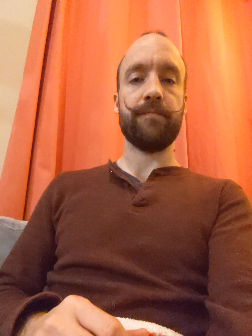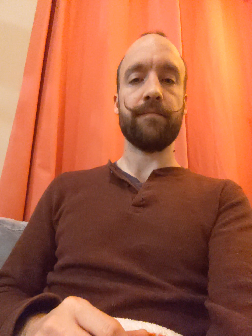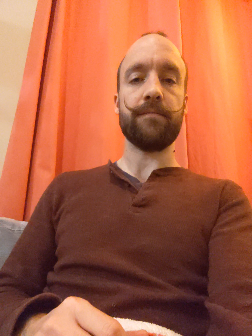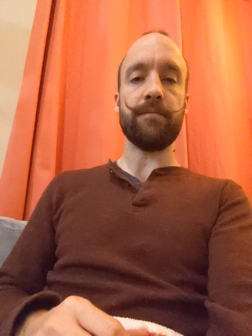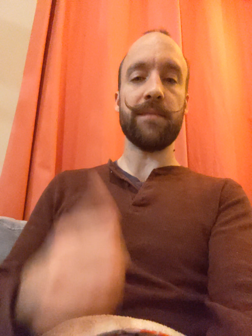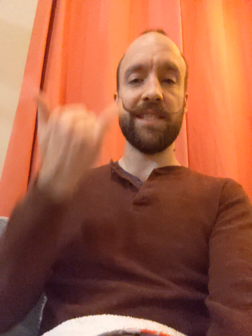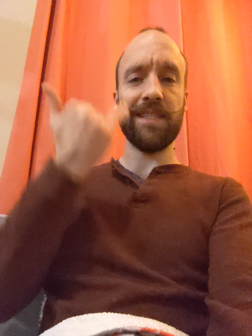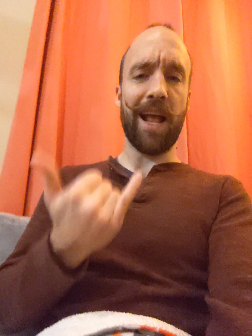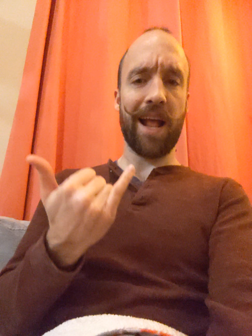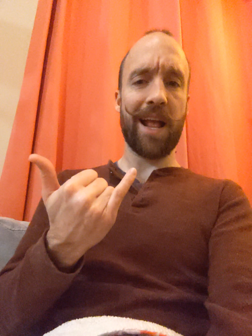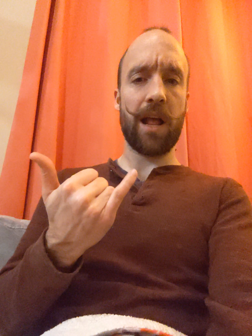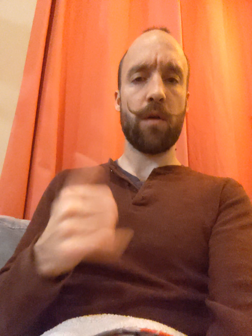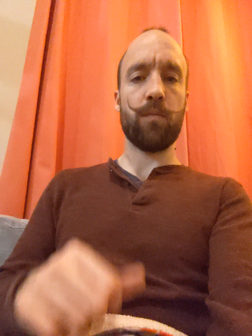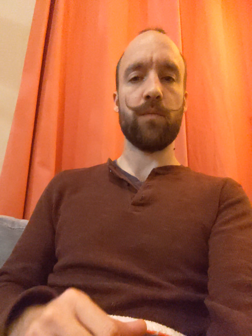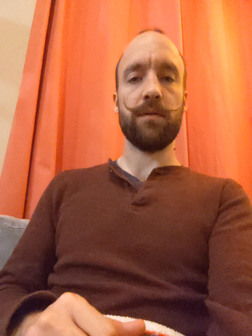now